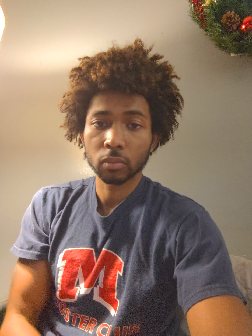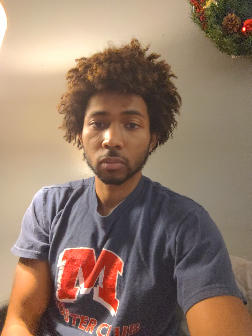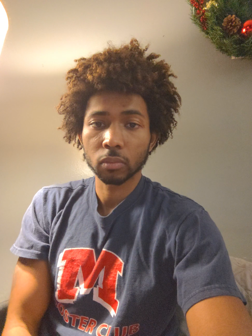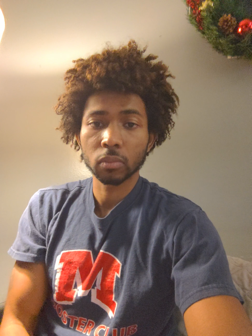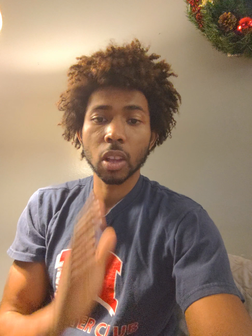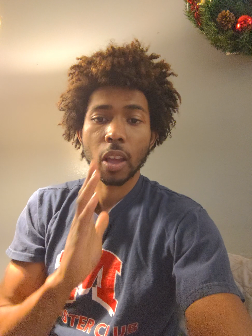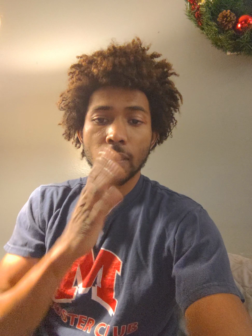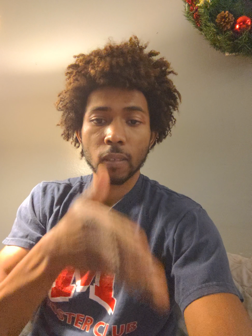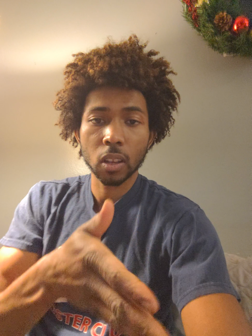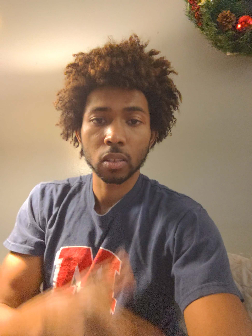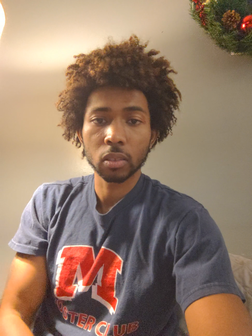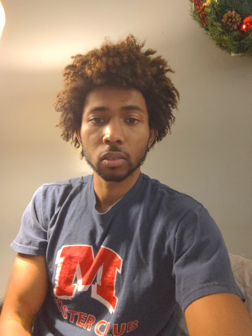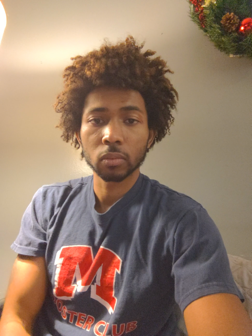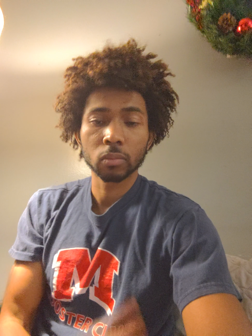after